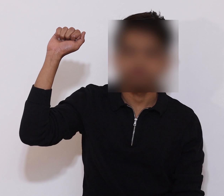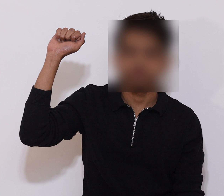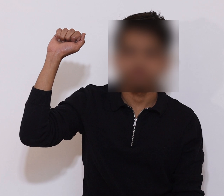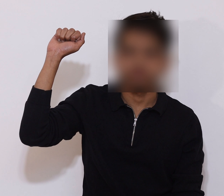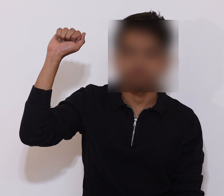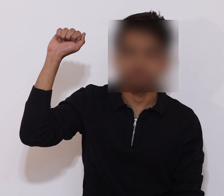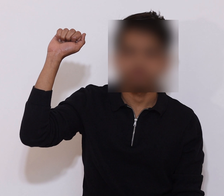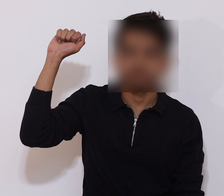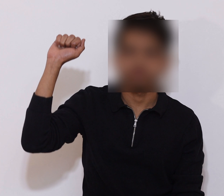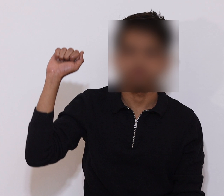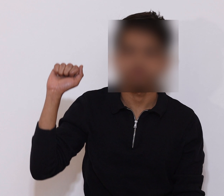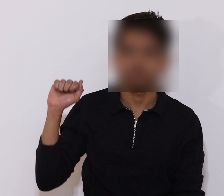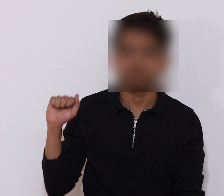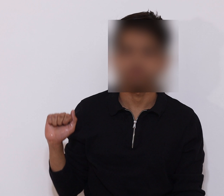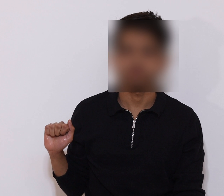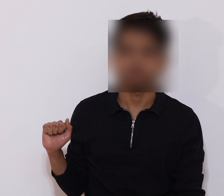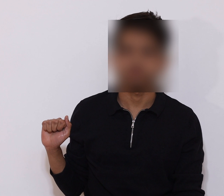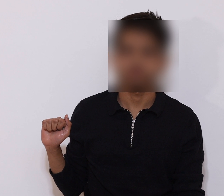آ